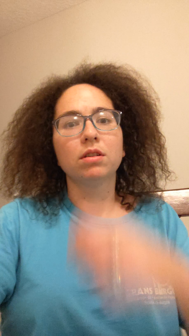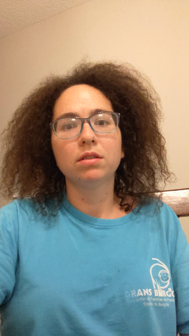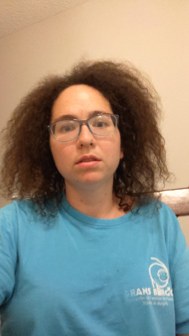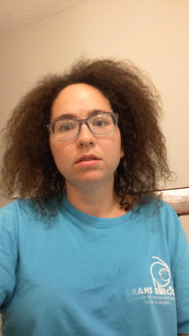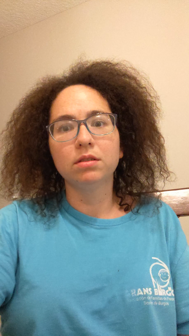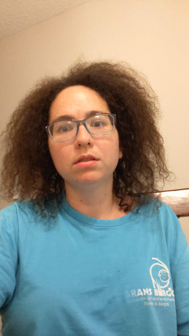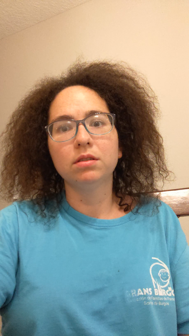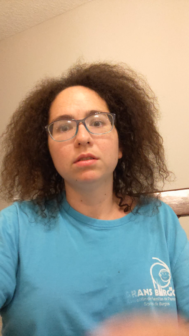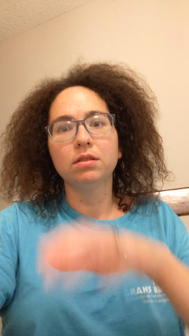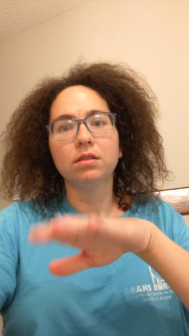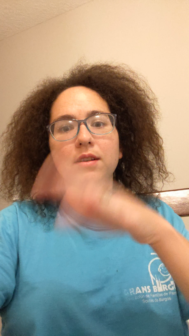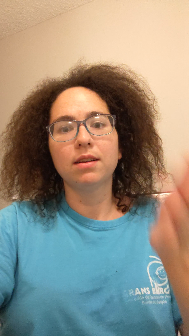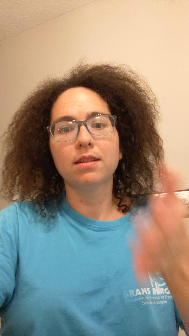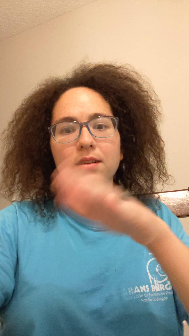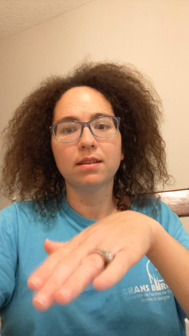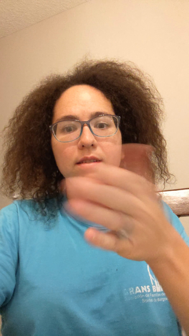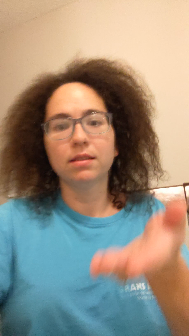kitchen